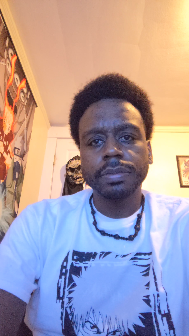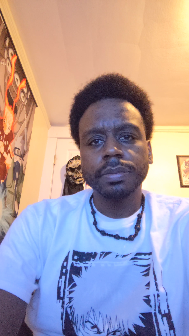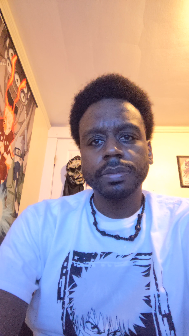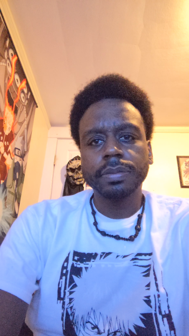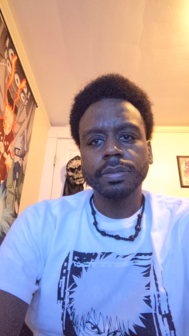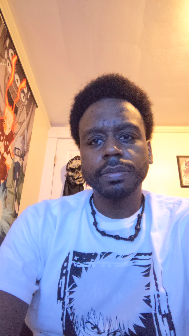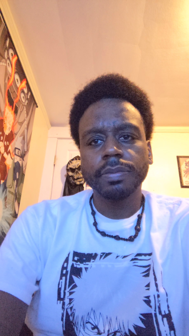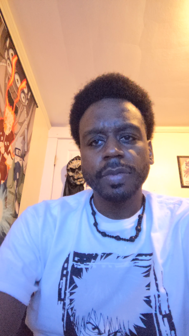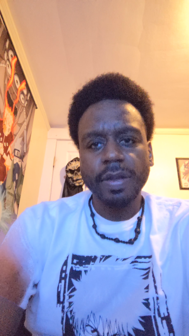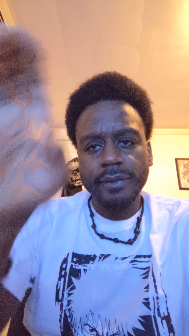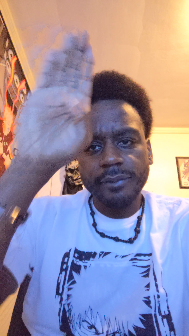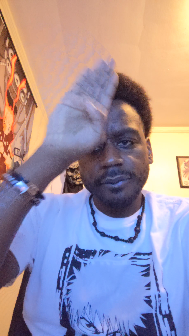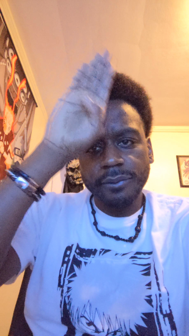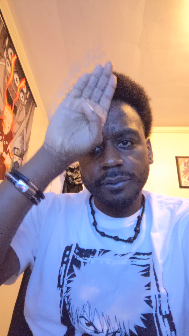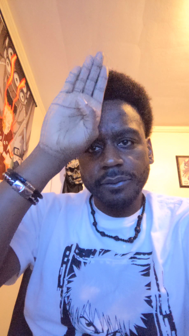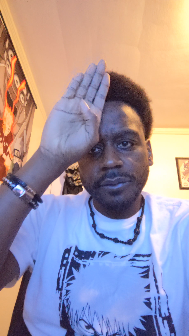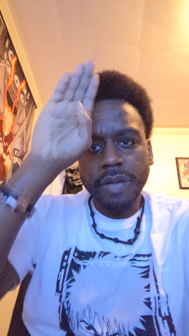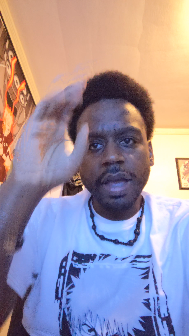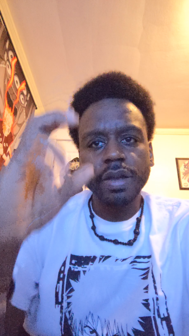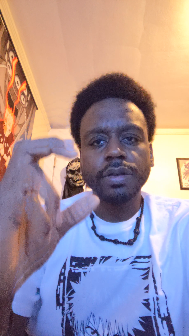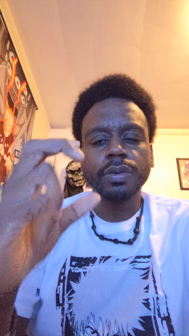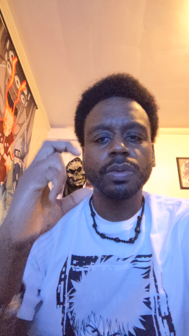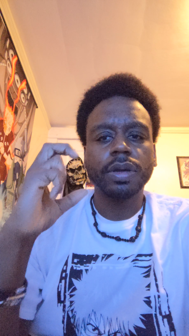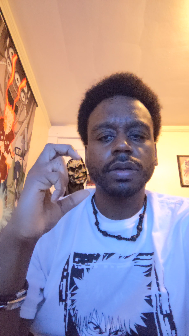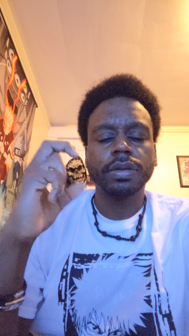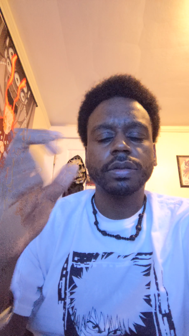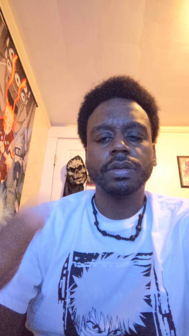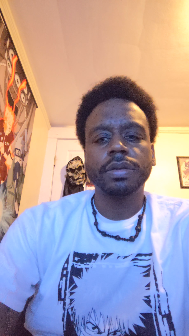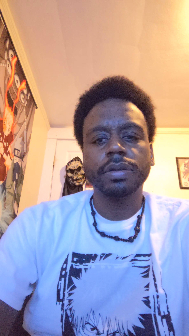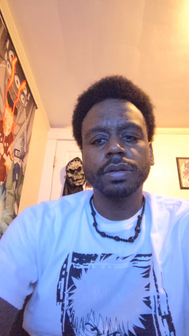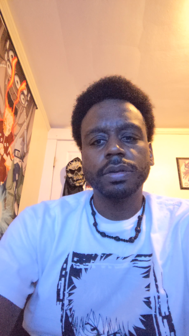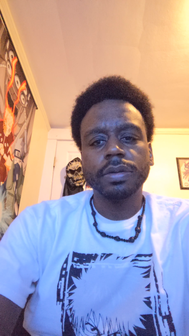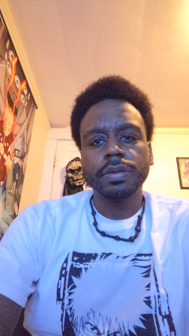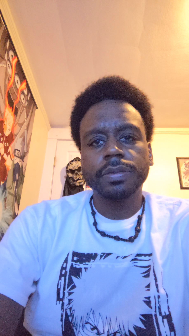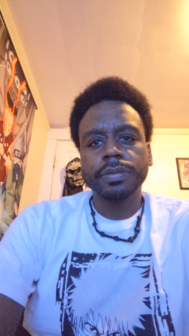fire truck